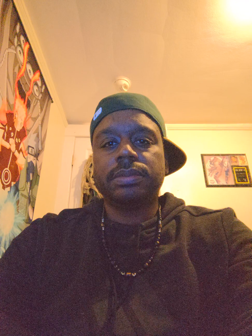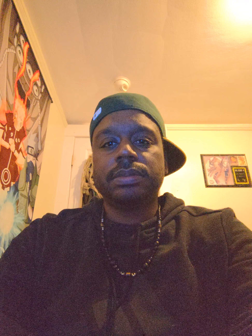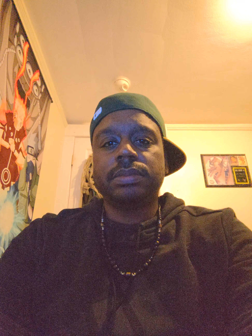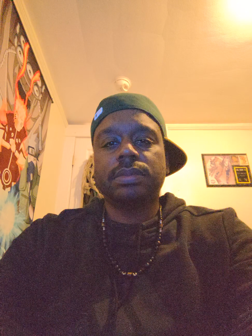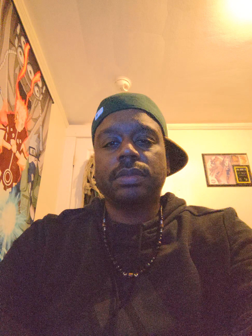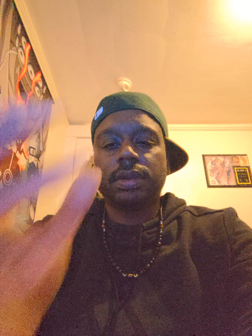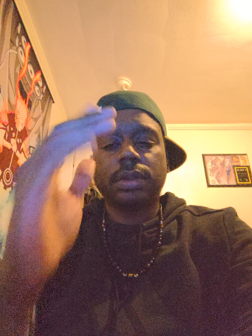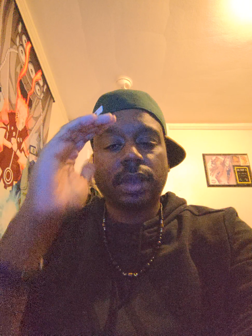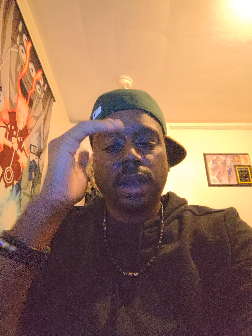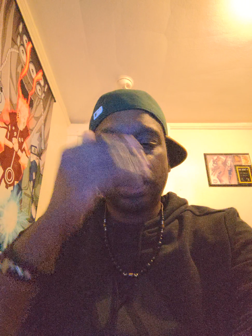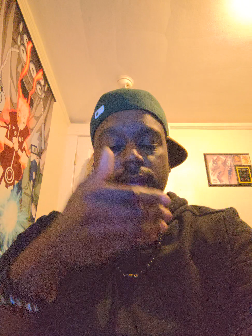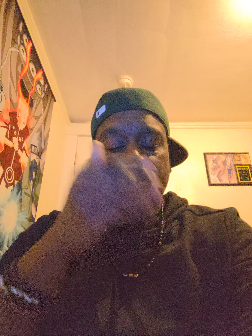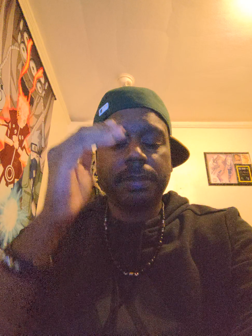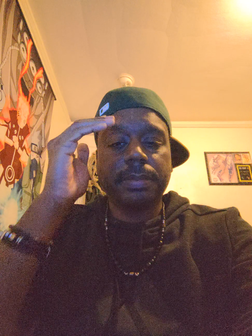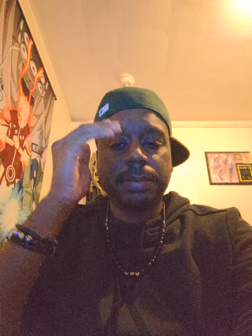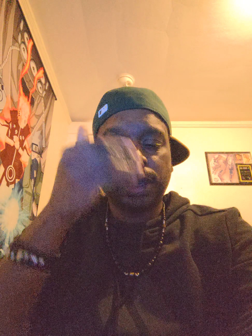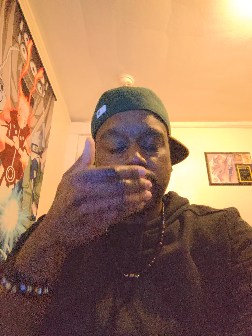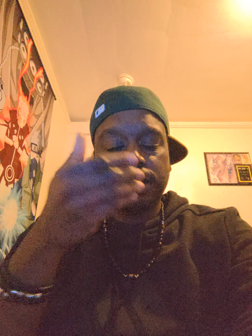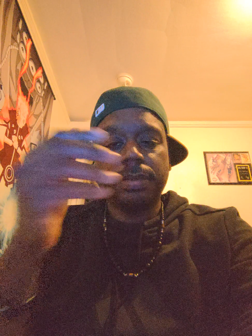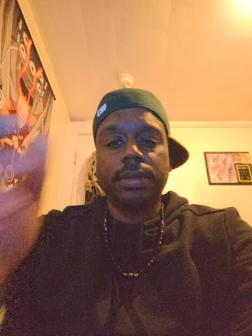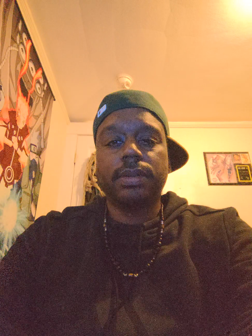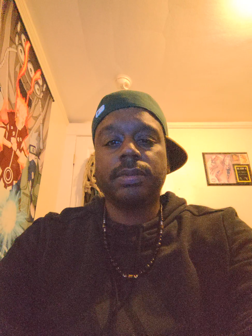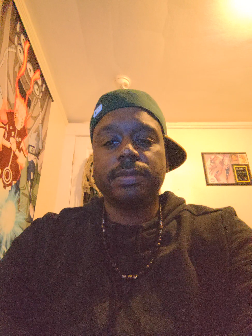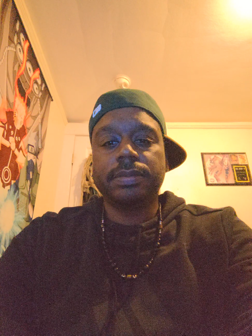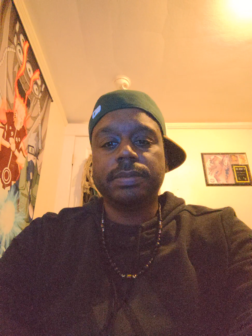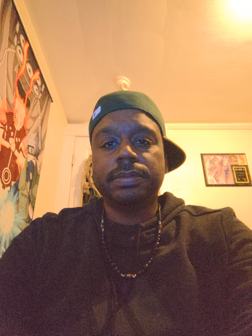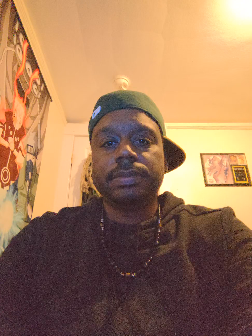sleepy